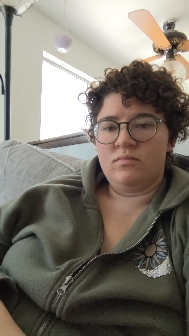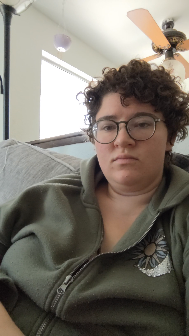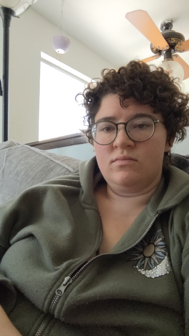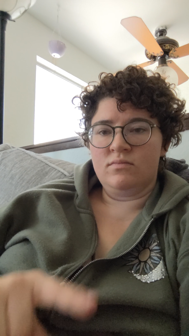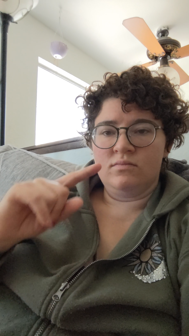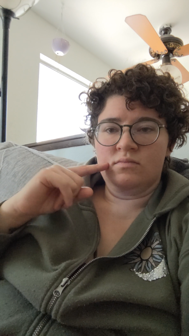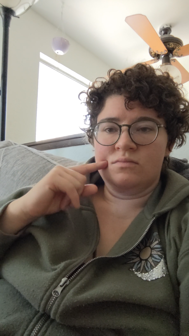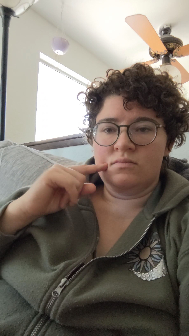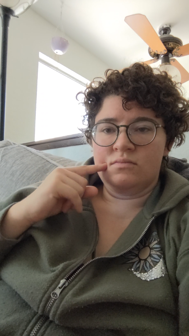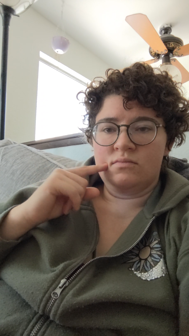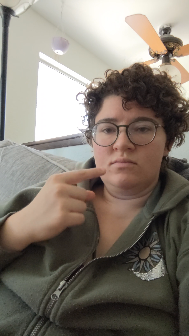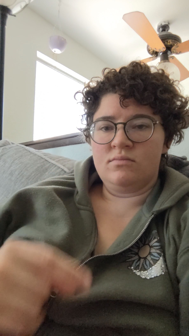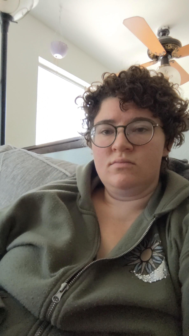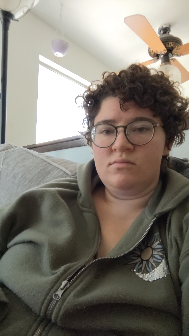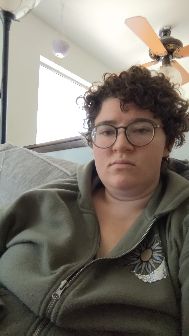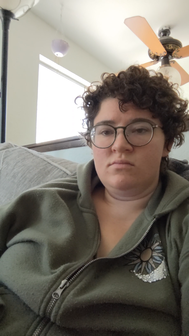candy